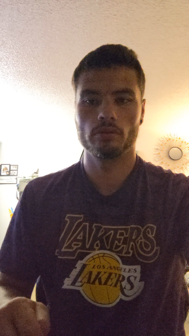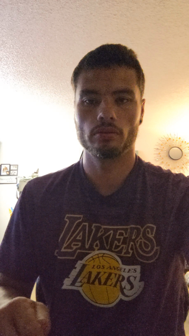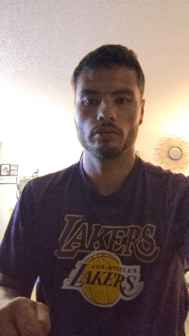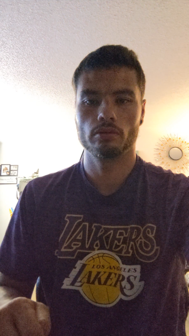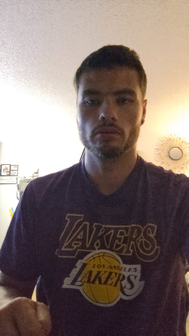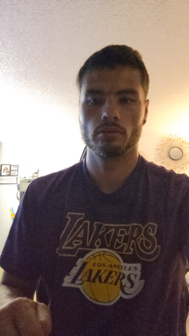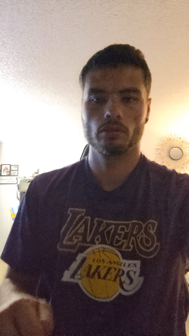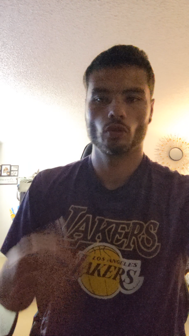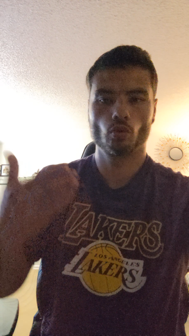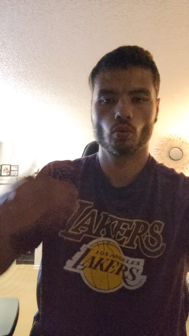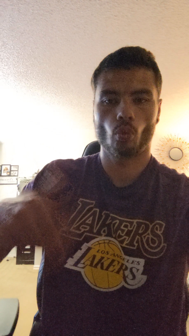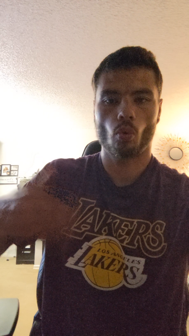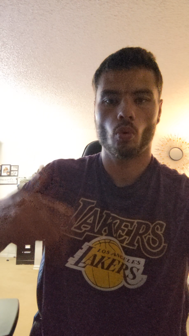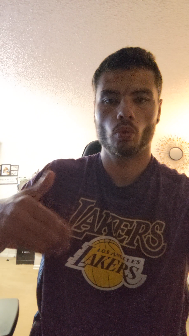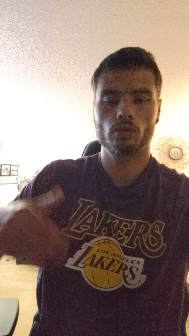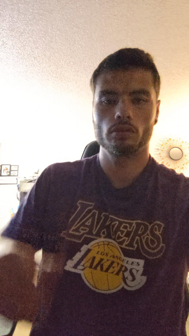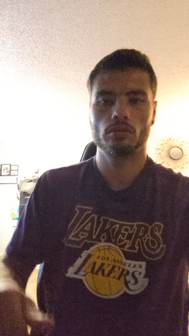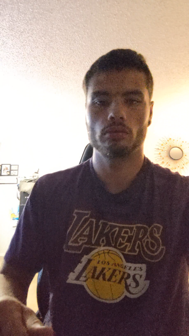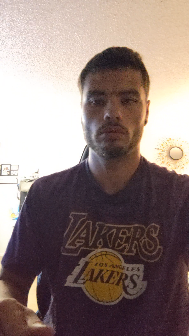shorts